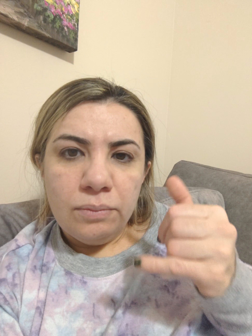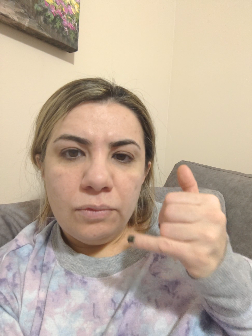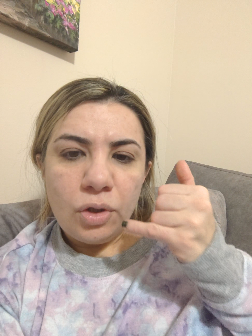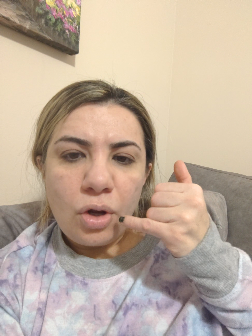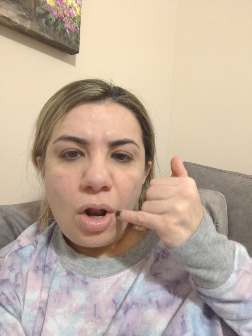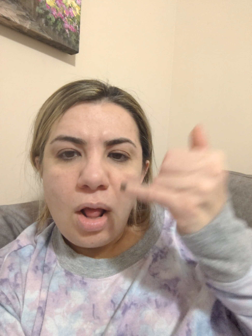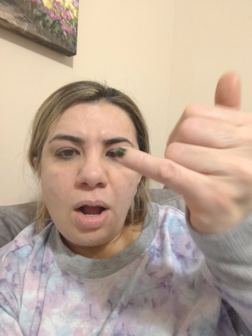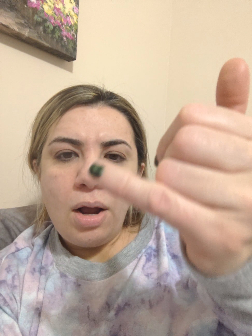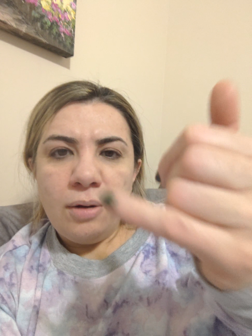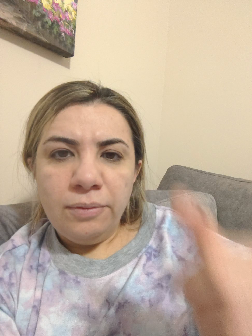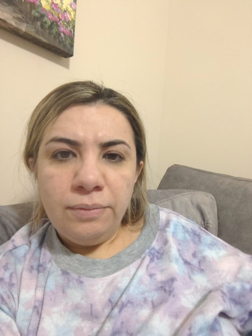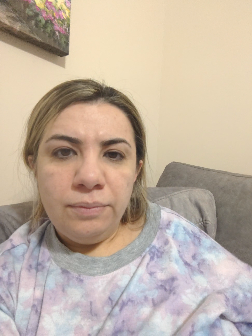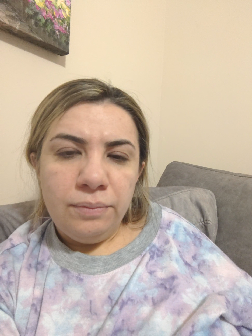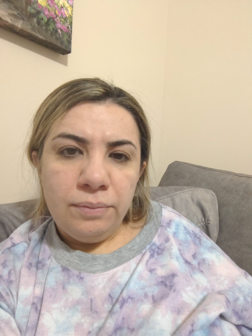call on the phone